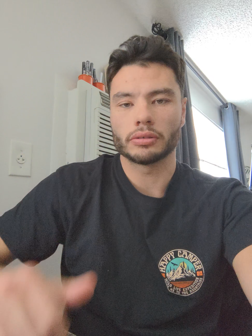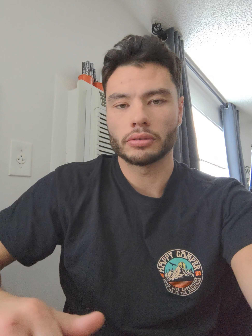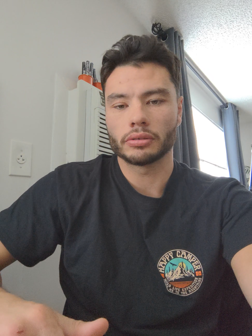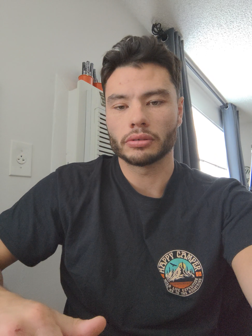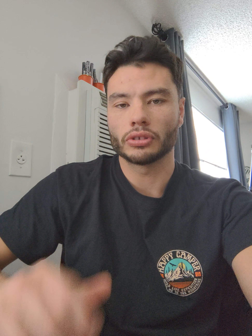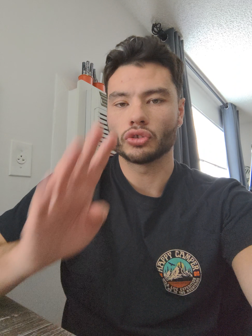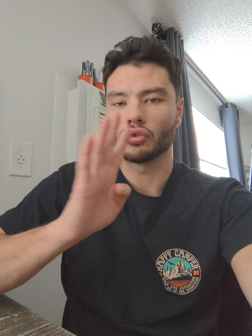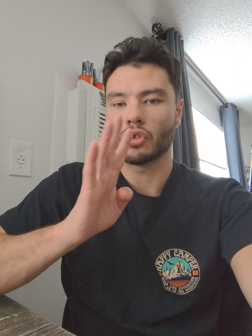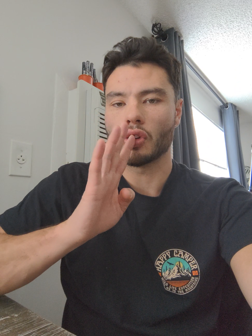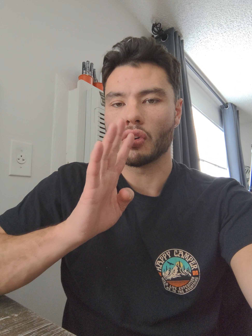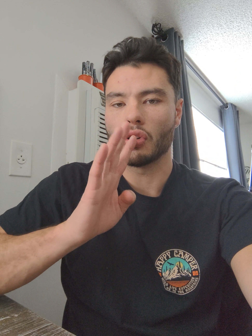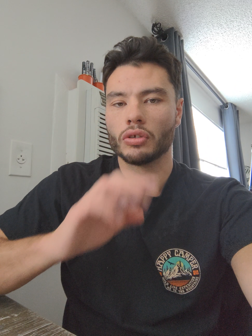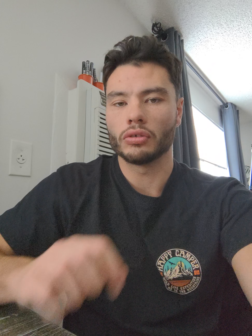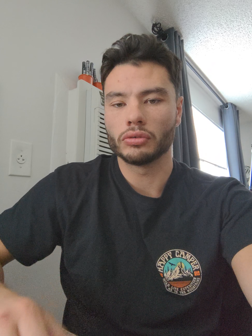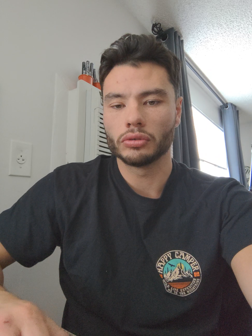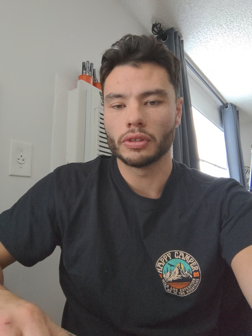talk